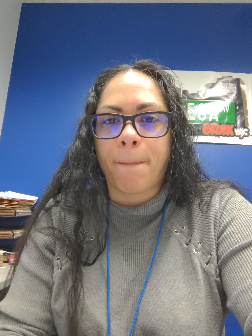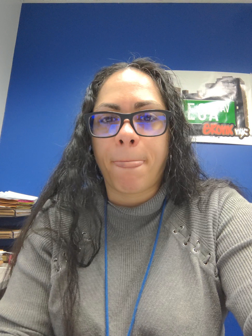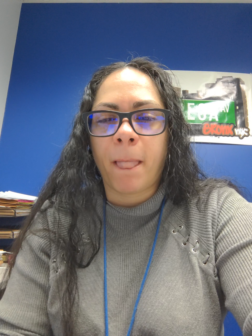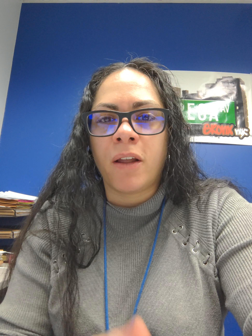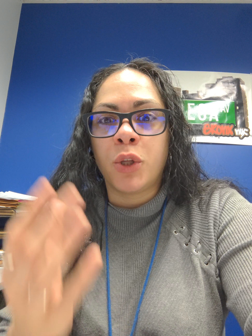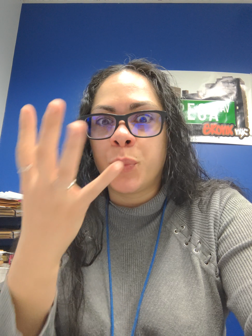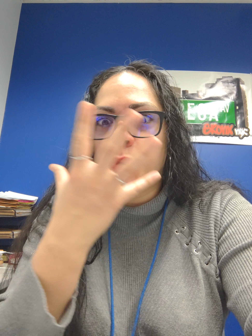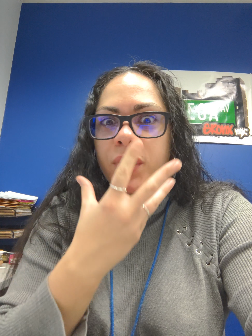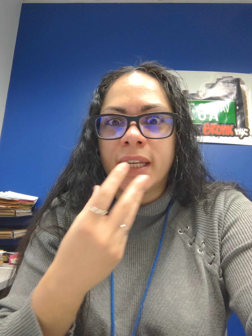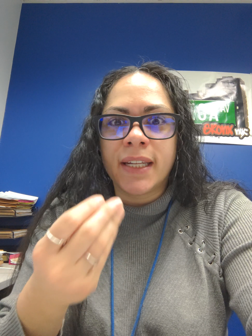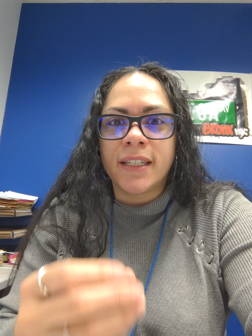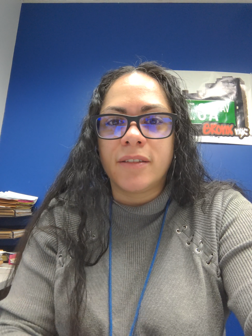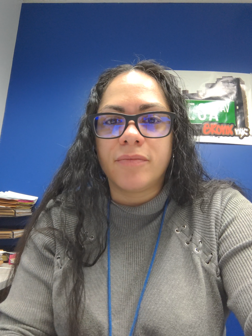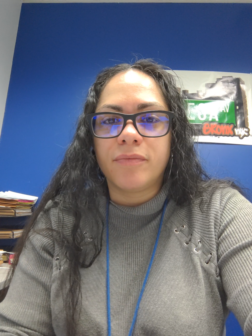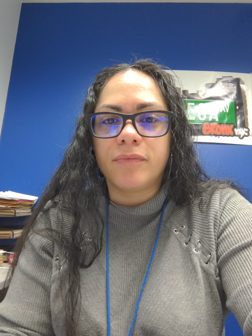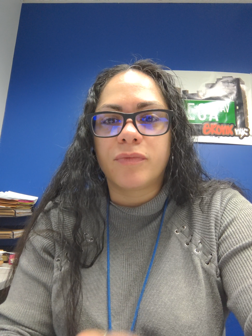pretty